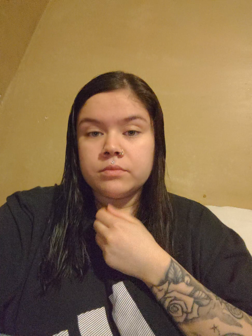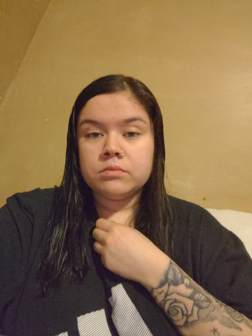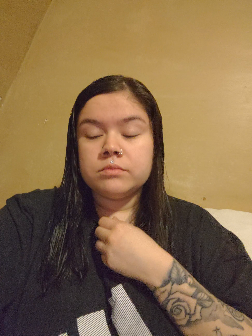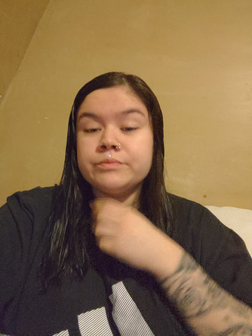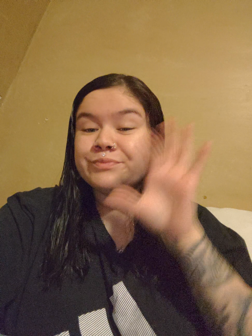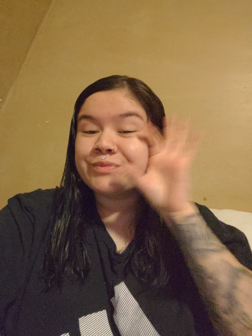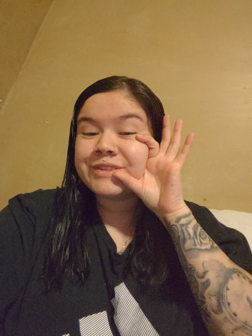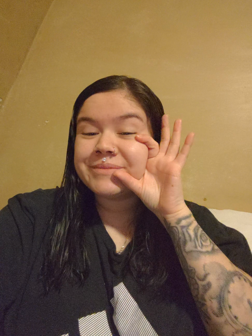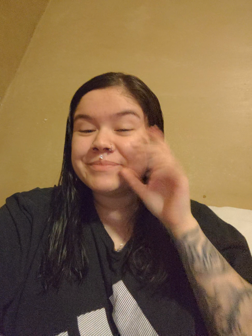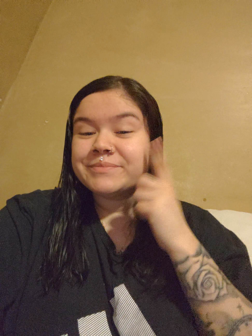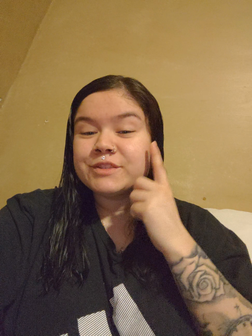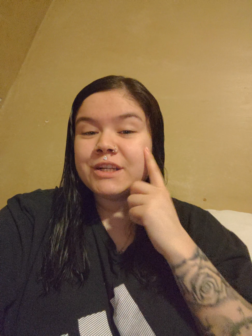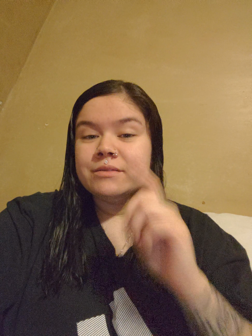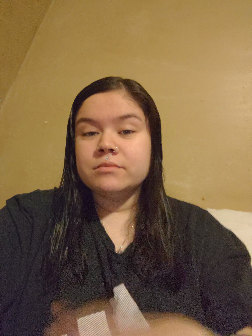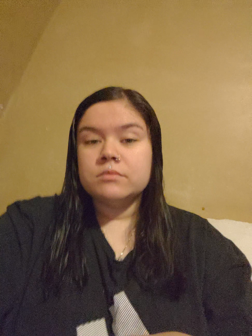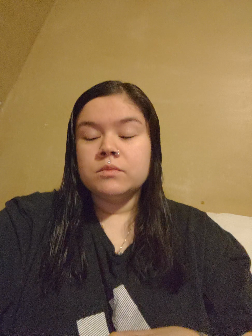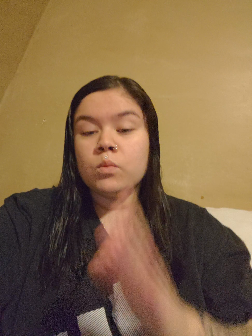cheek